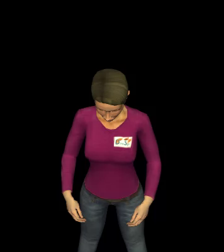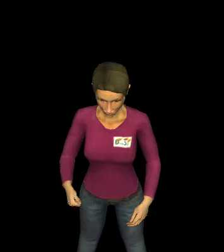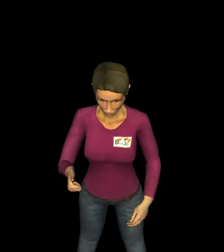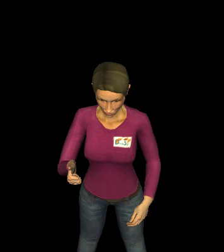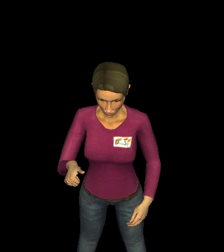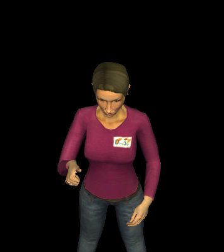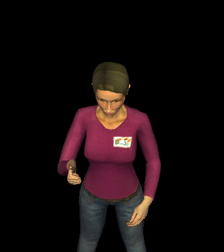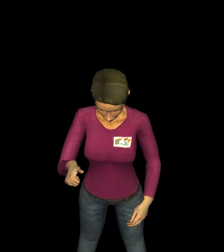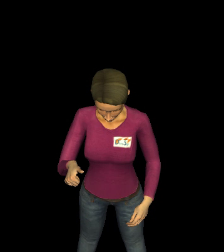أول